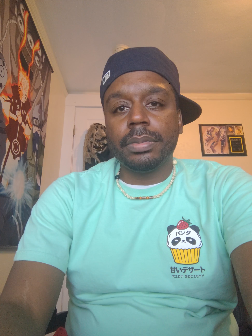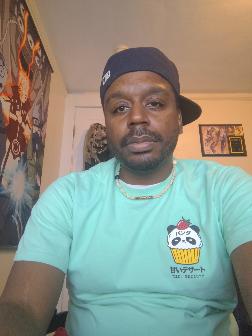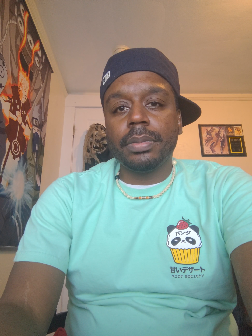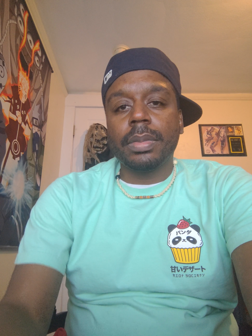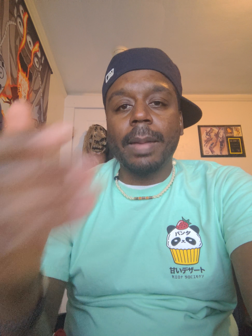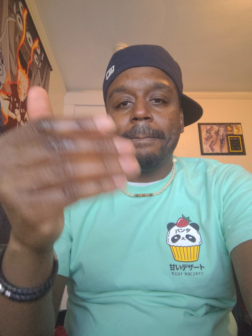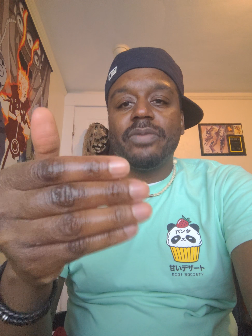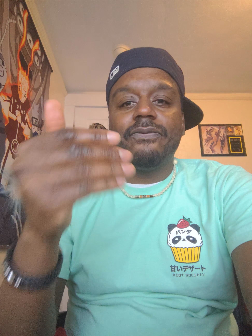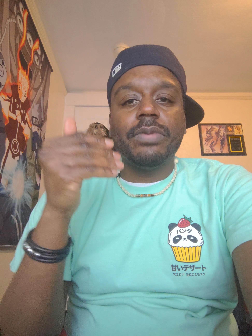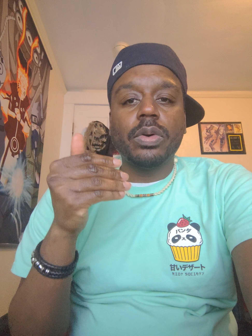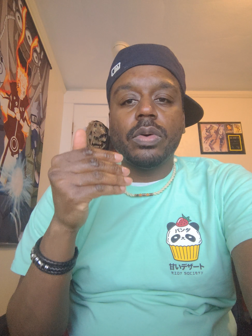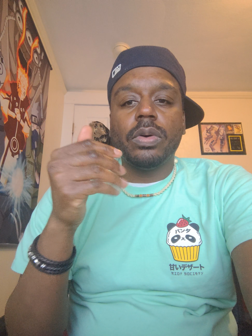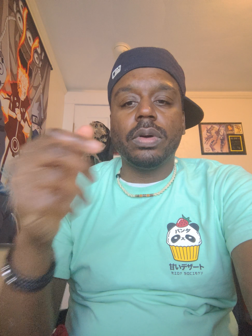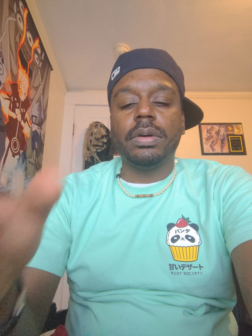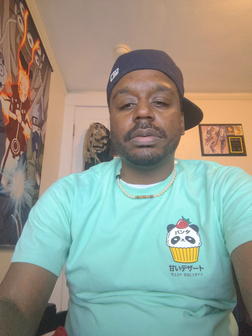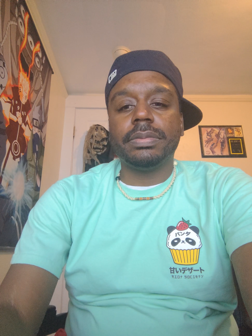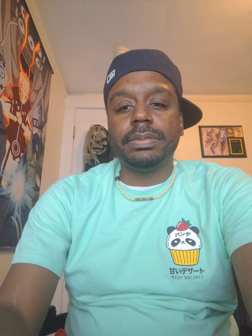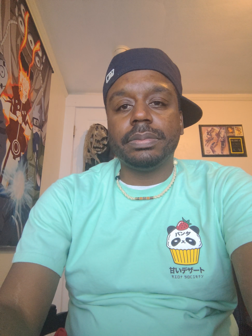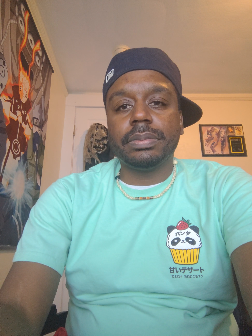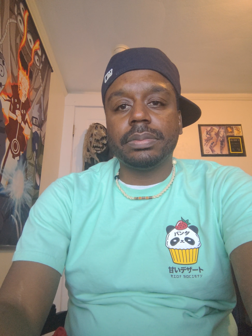before